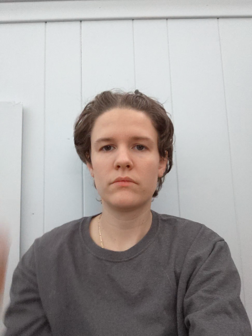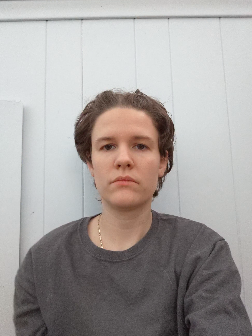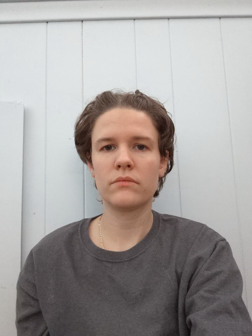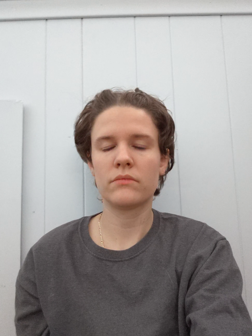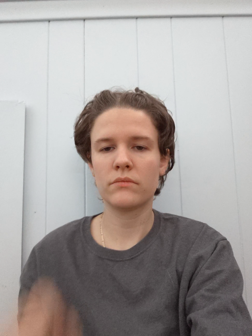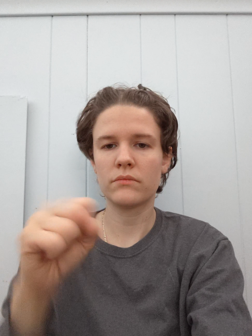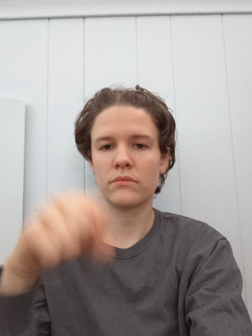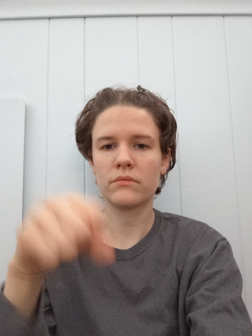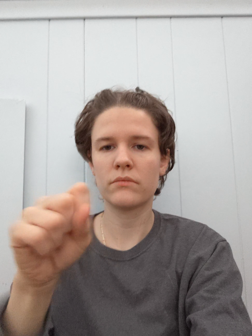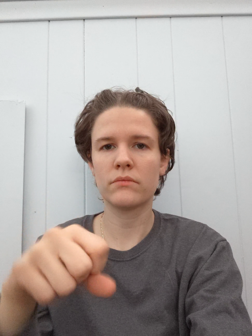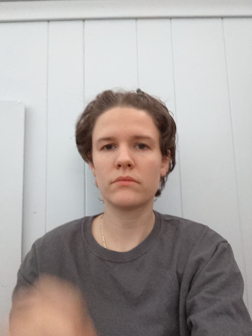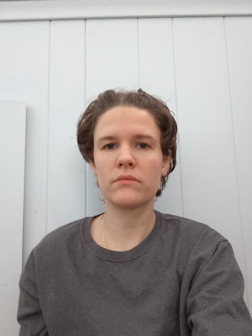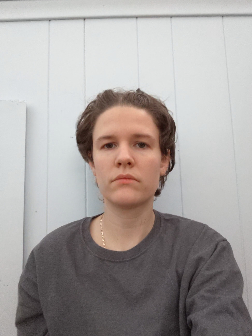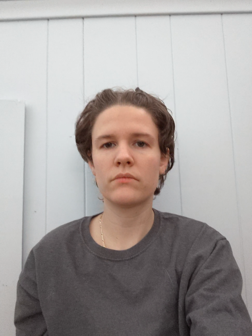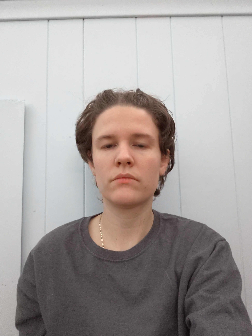yes